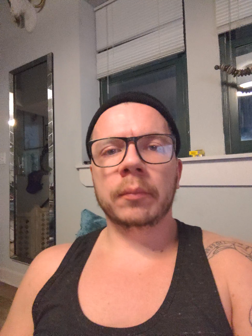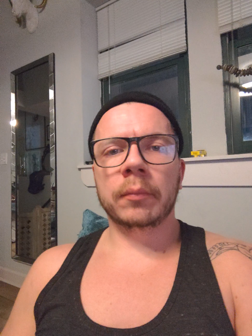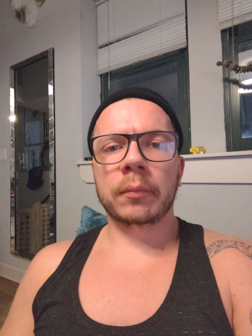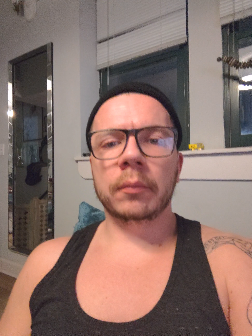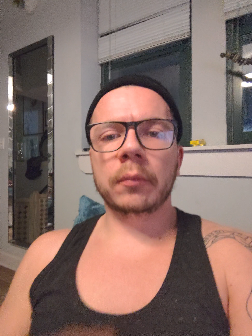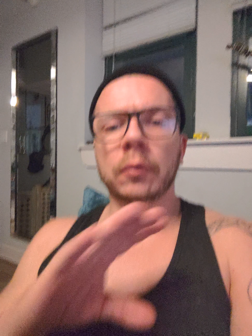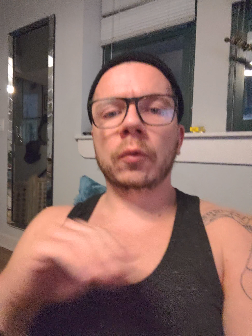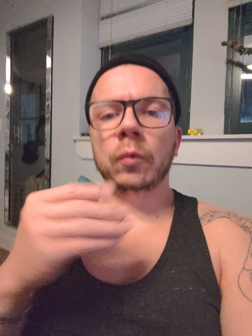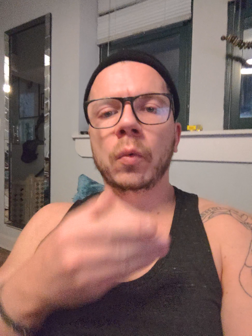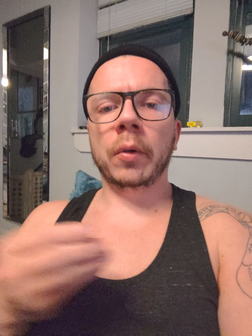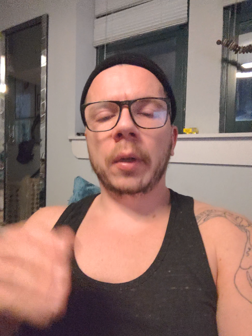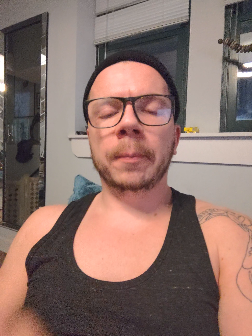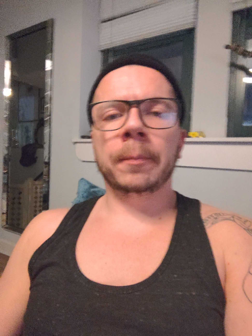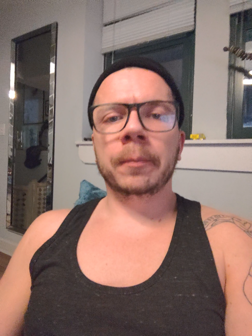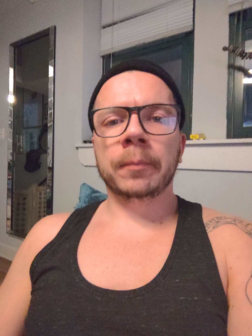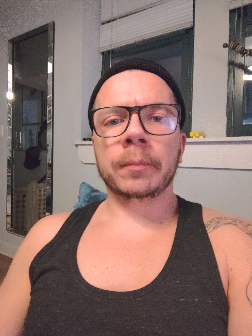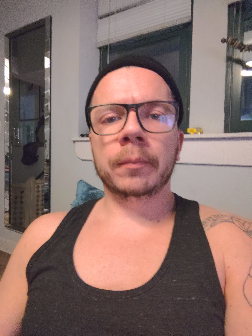story